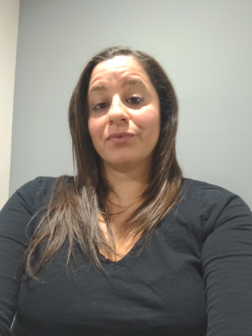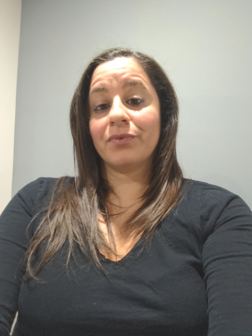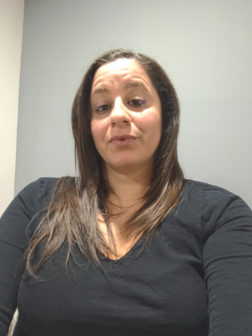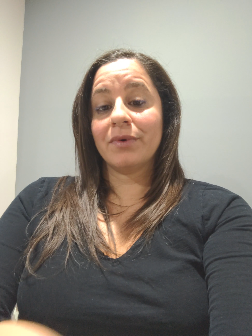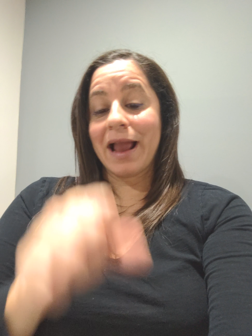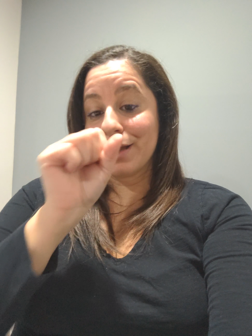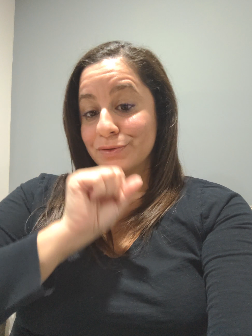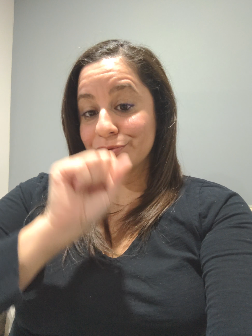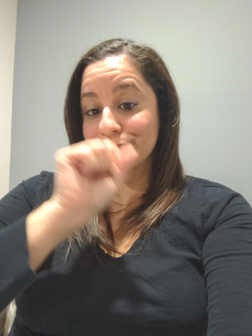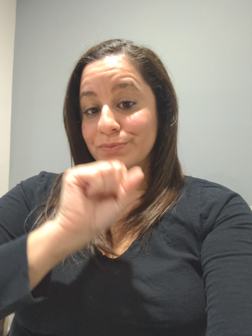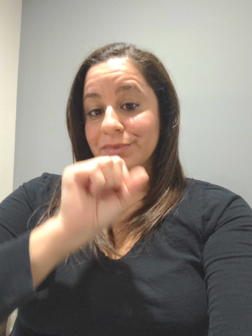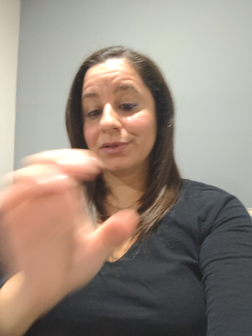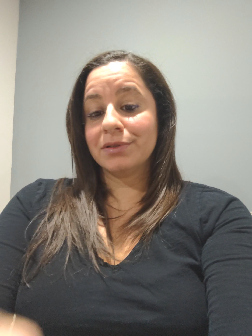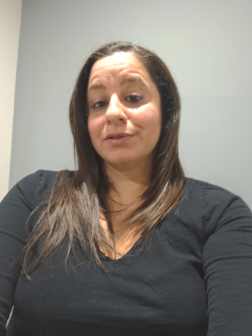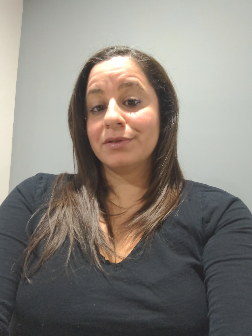ice cream